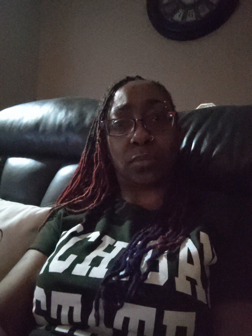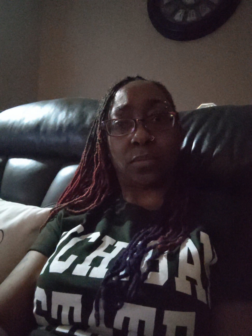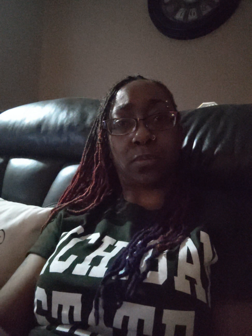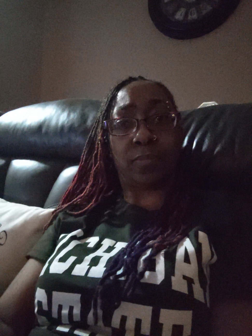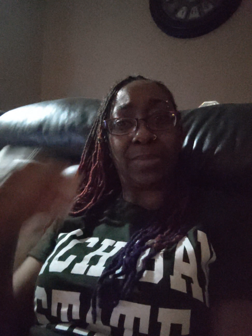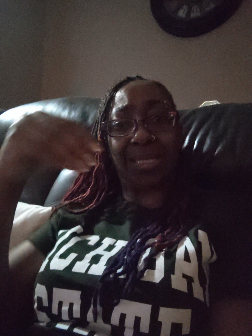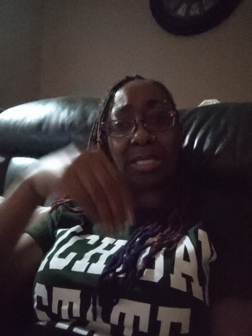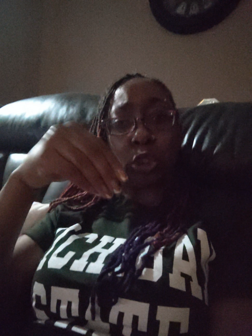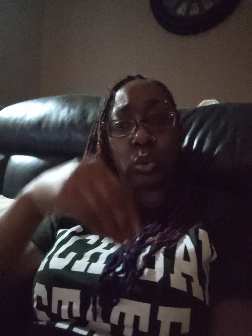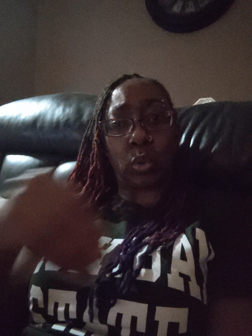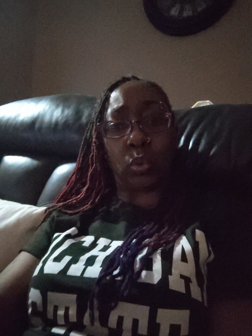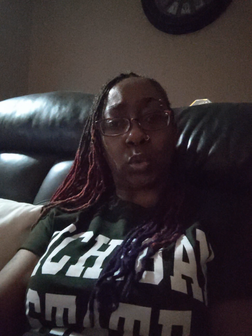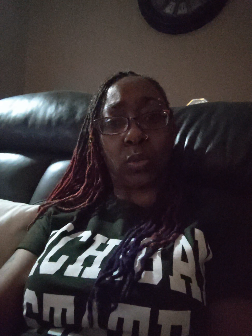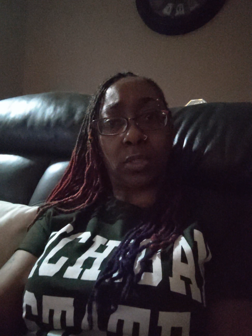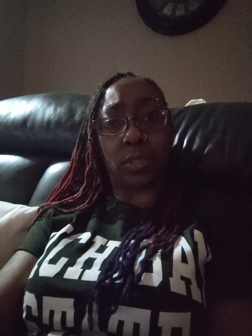into